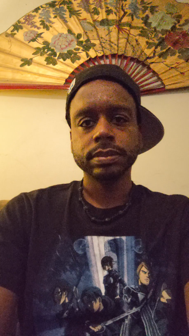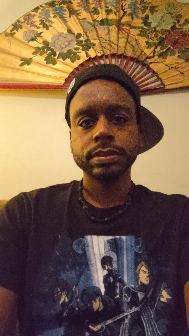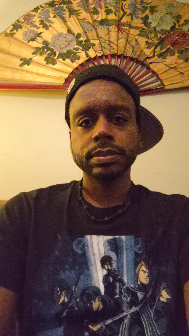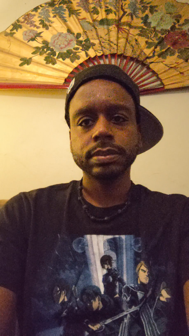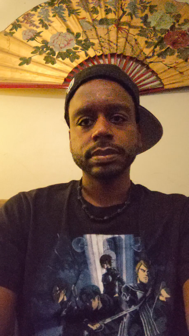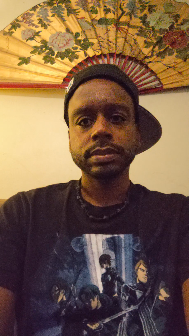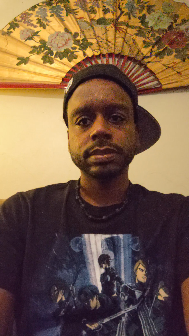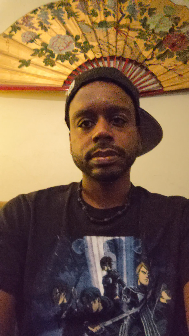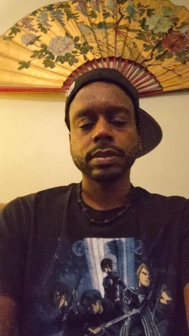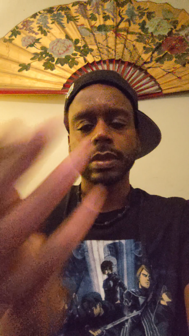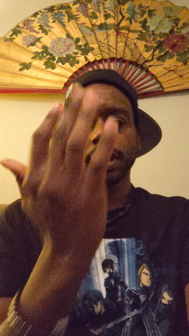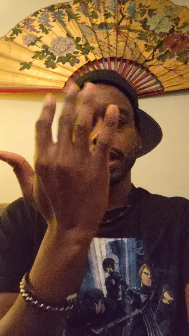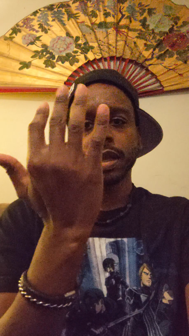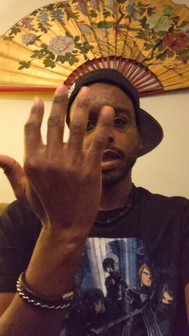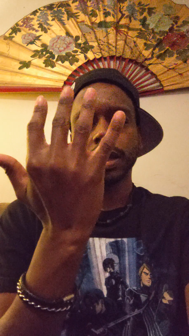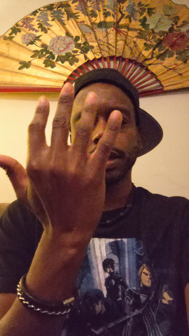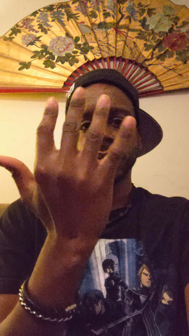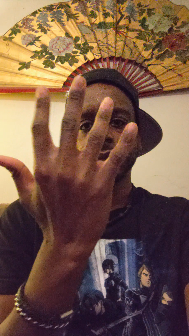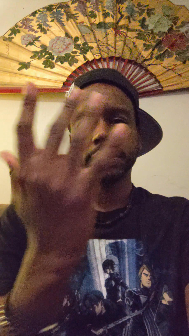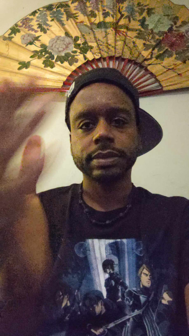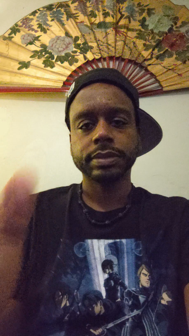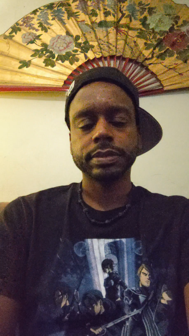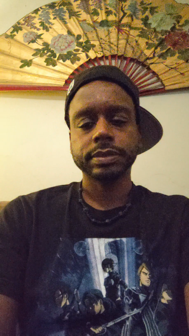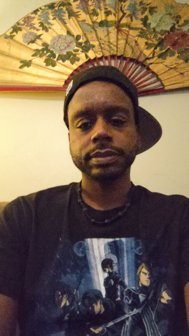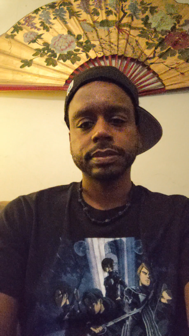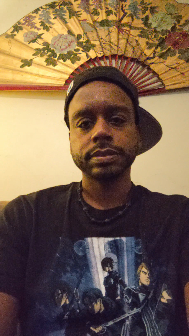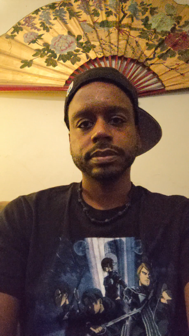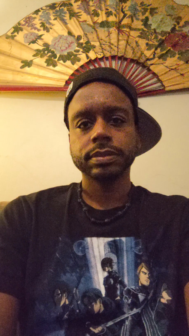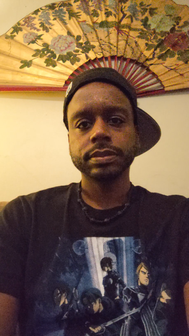hand